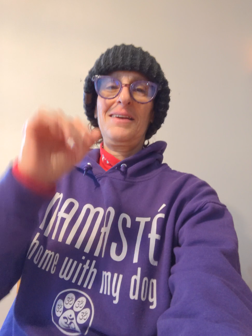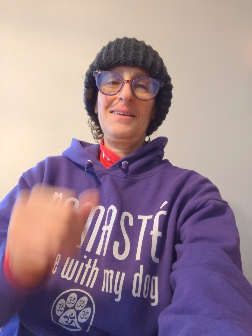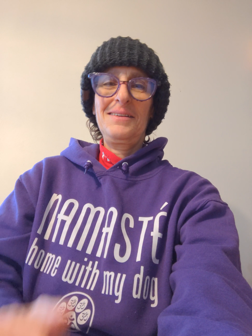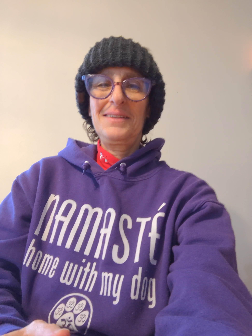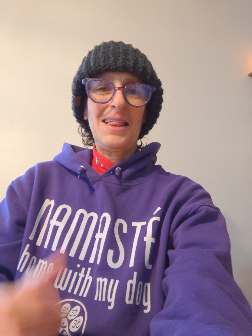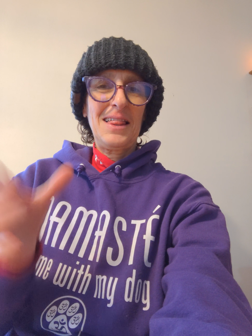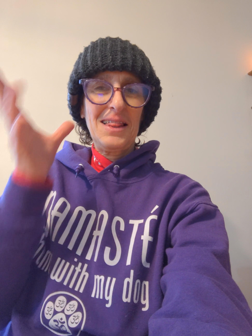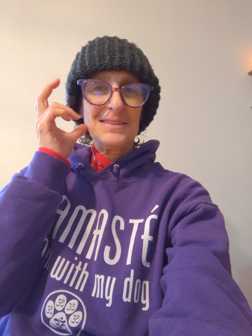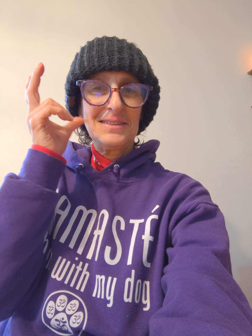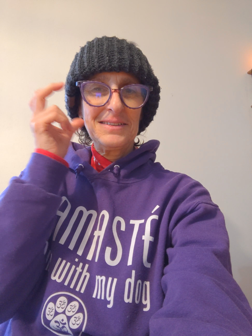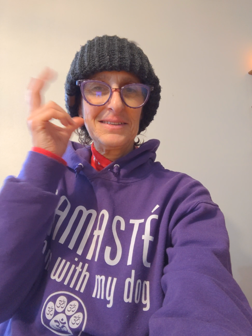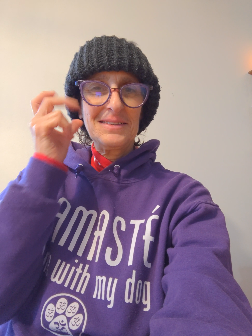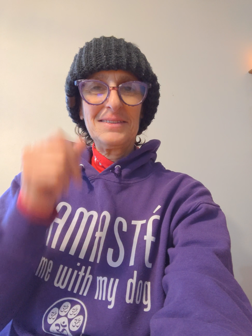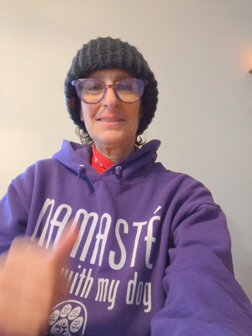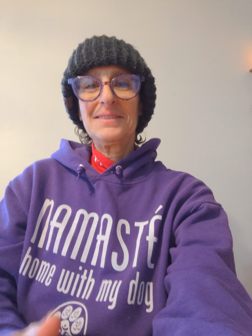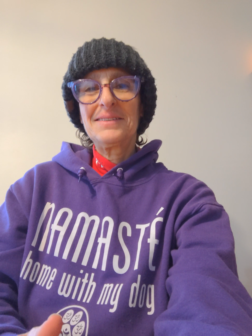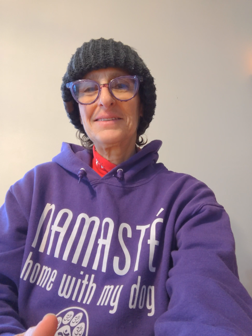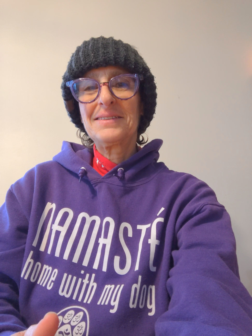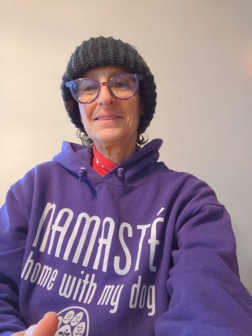listen